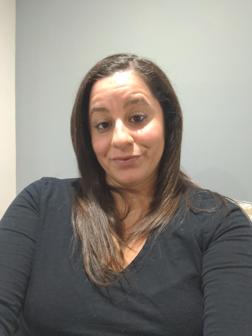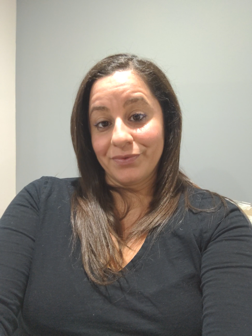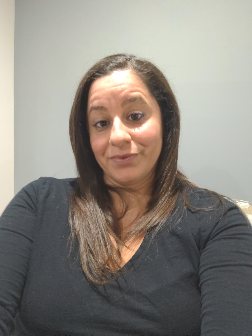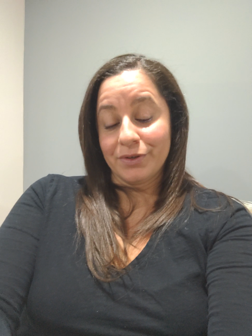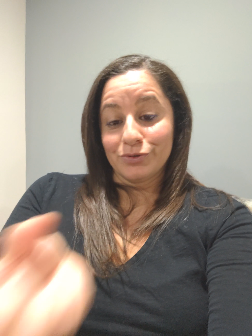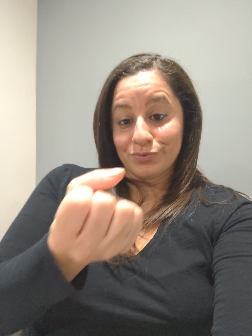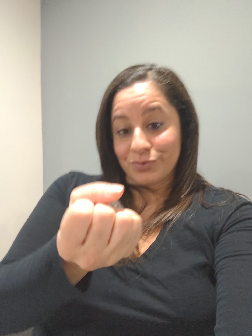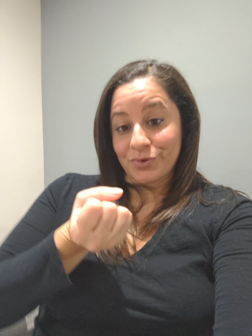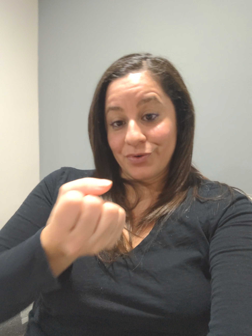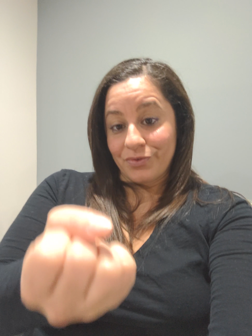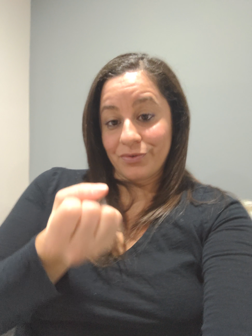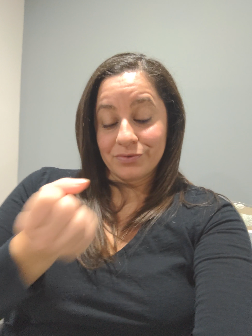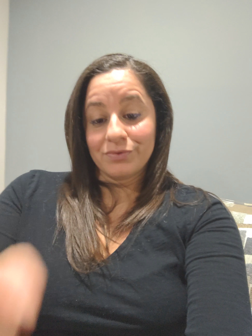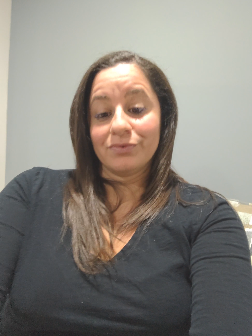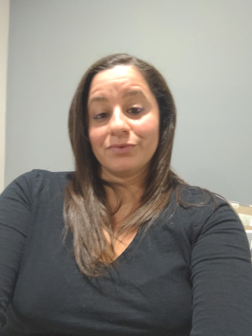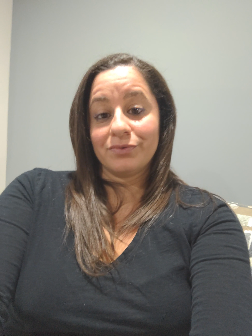drawer